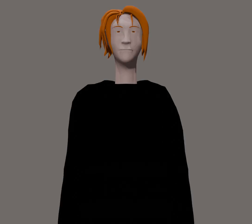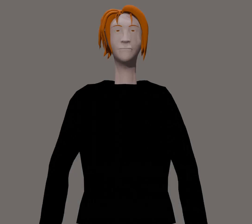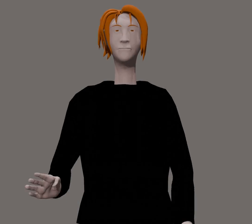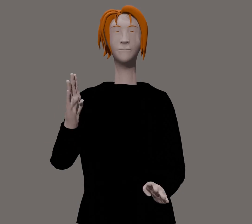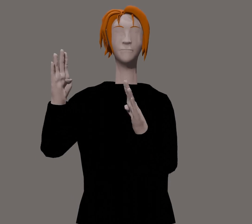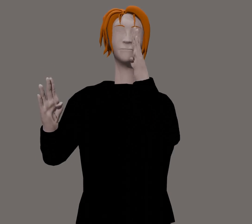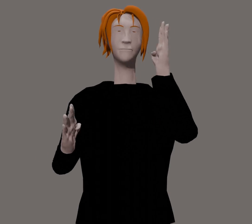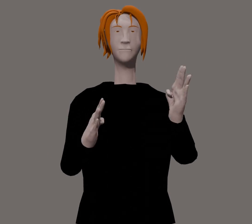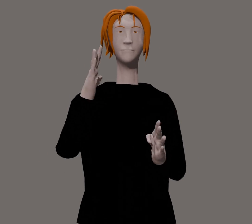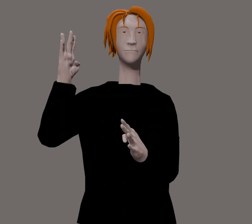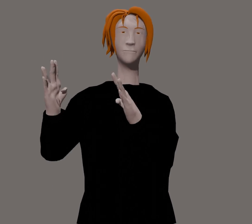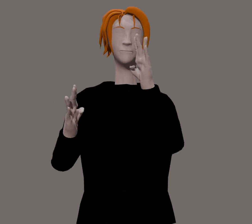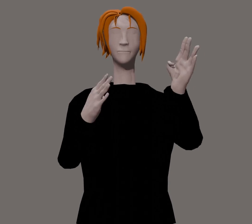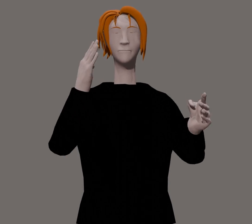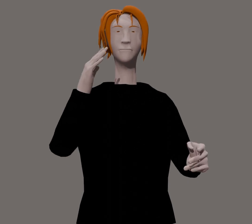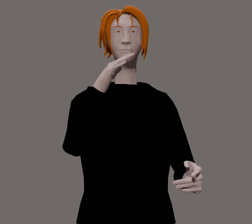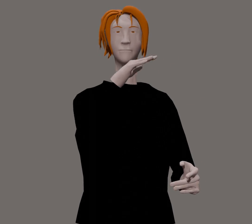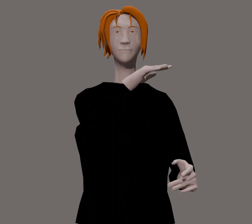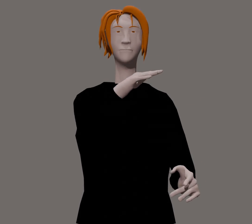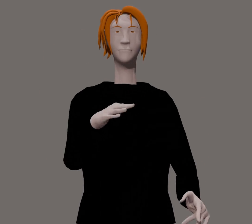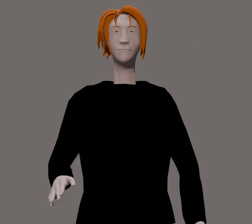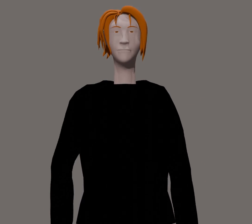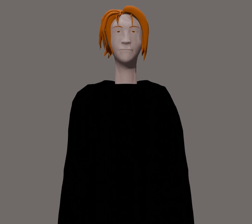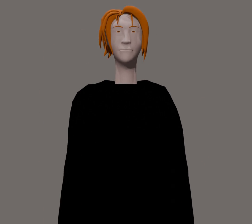Concoct